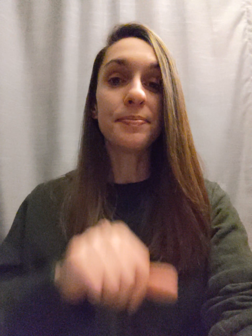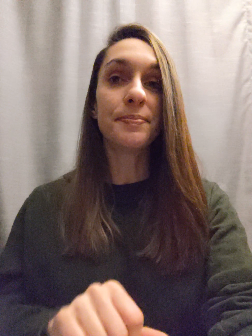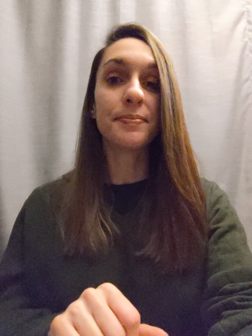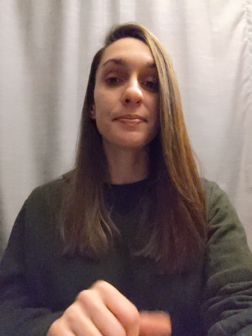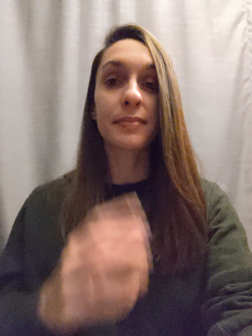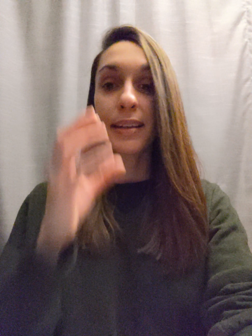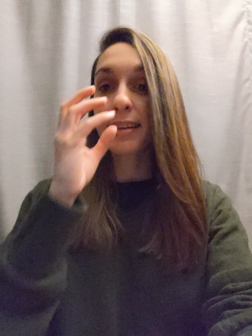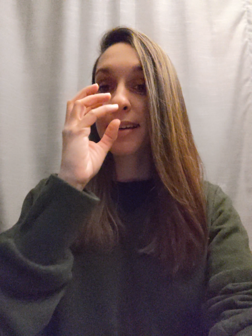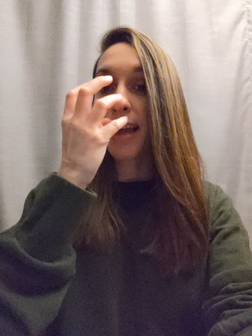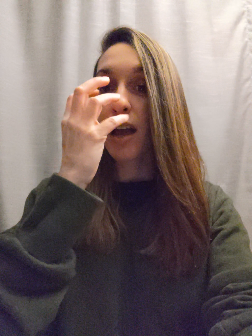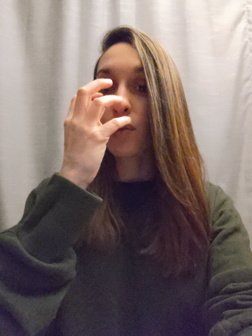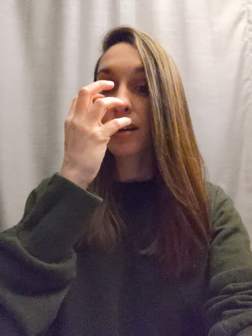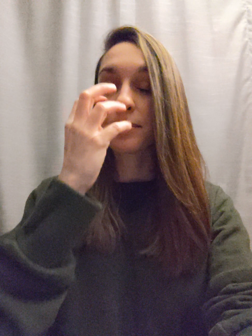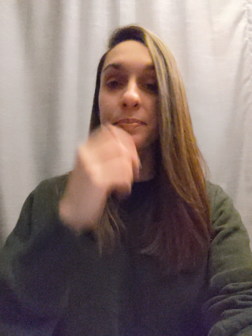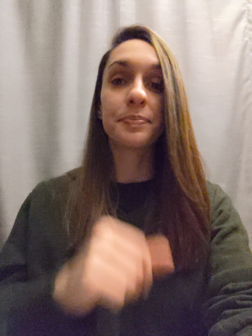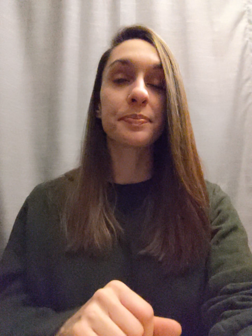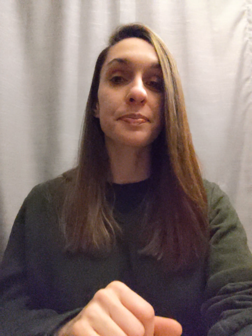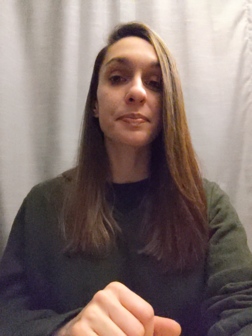clown